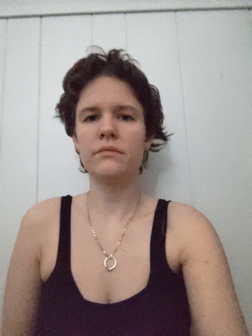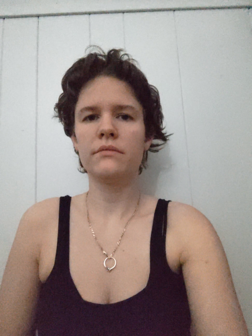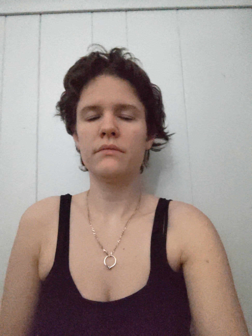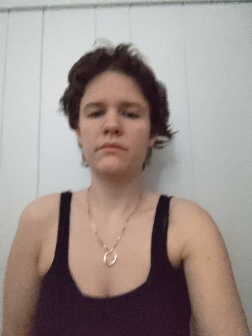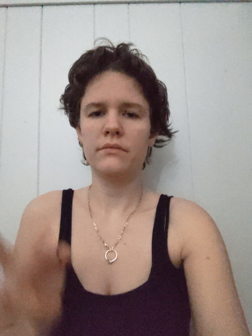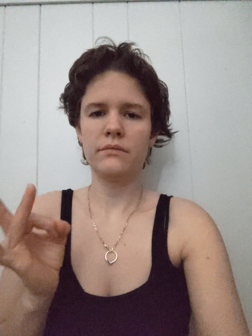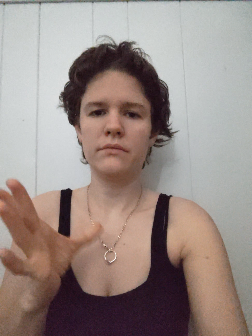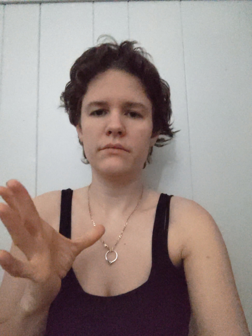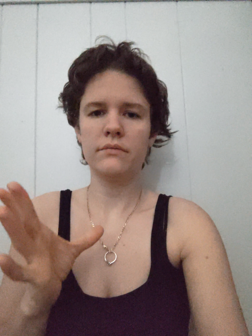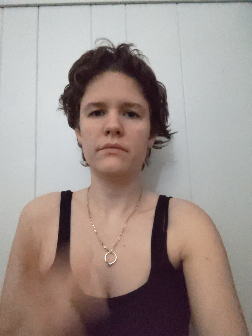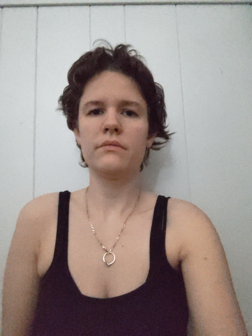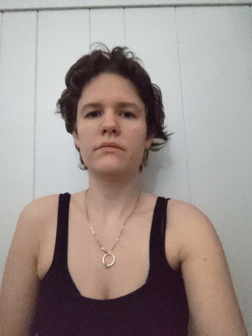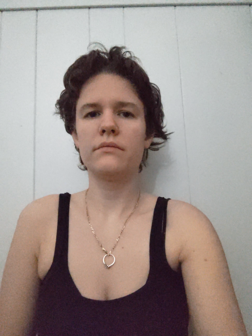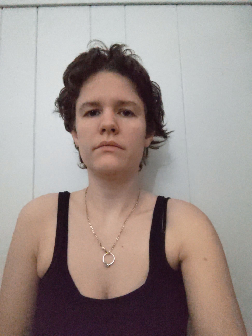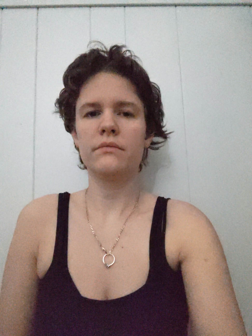hate